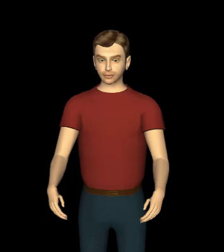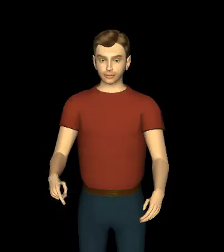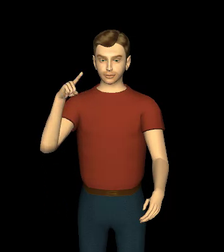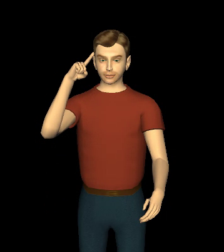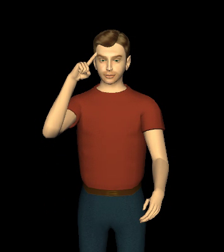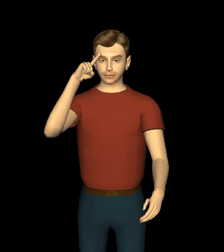لماذا